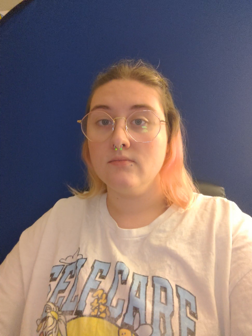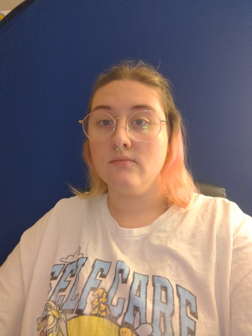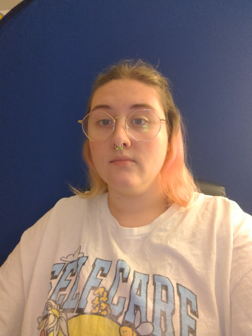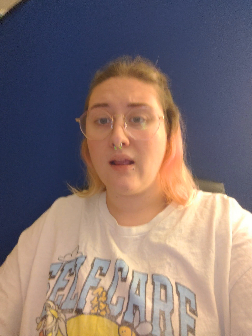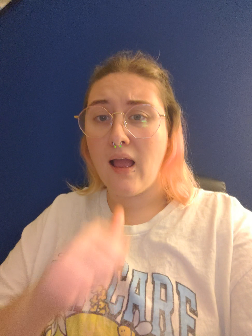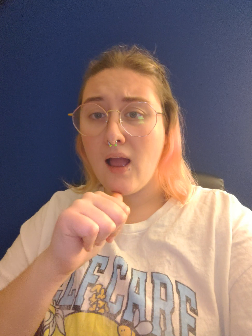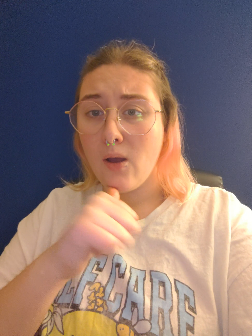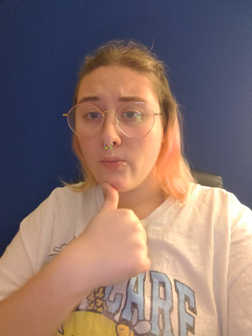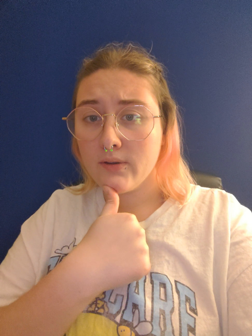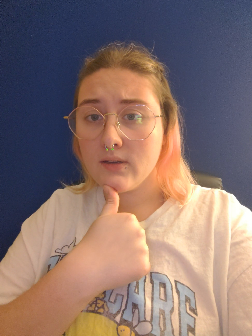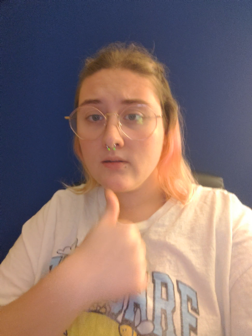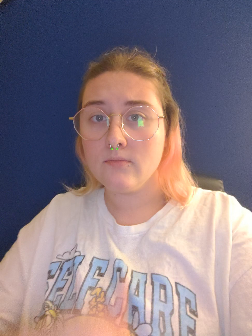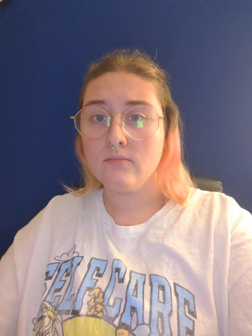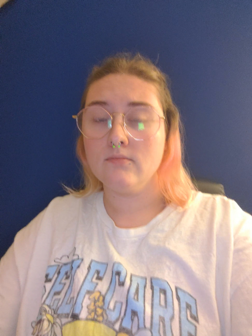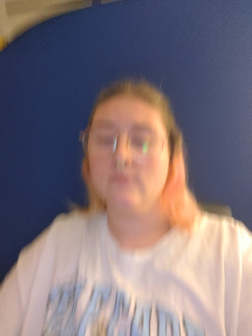owie